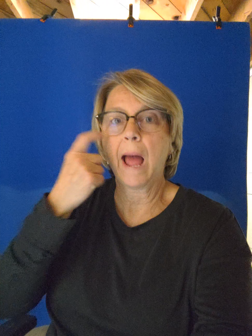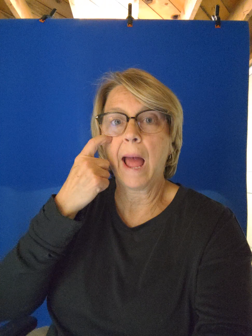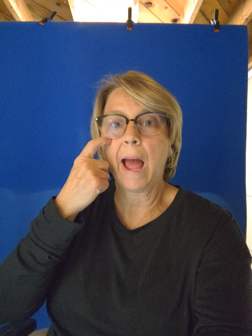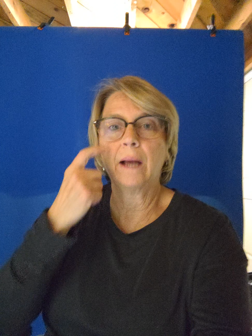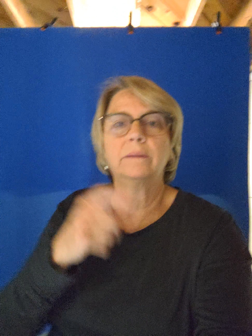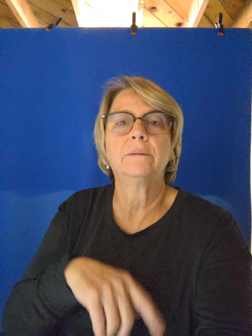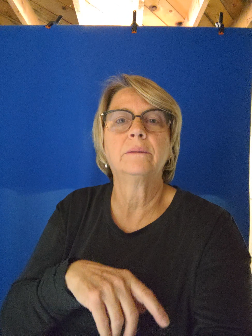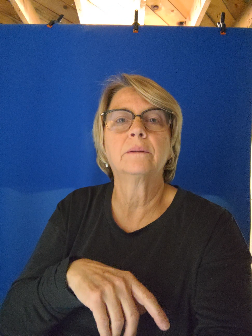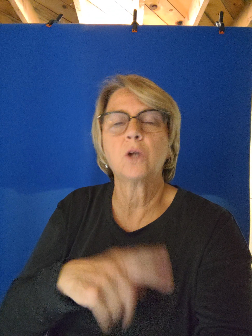eye